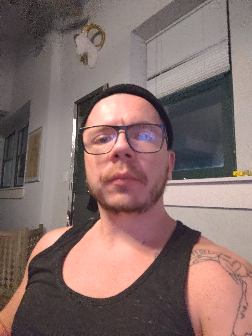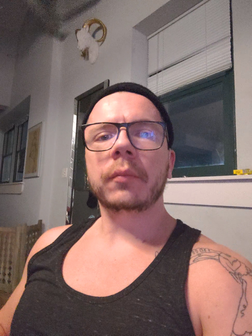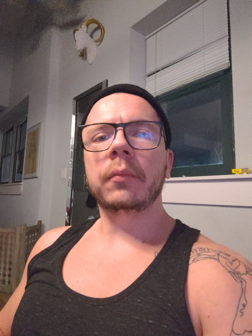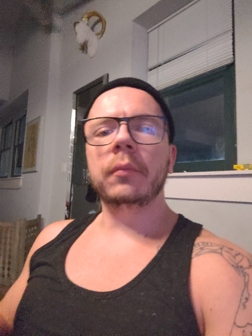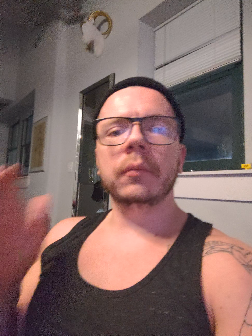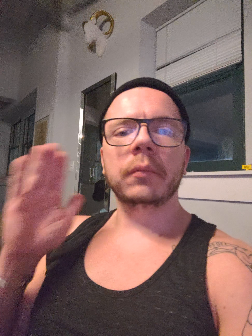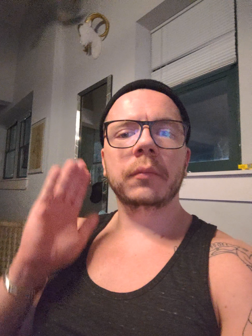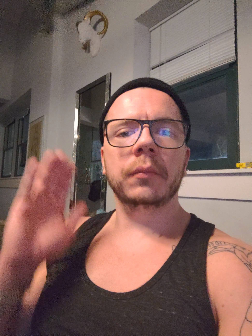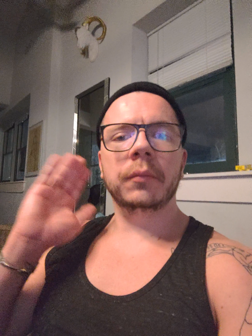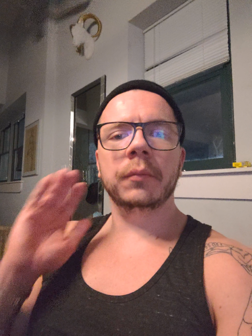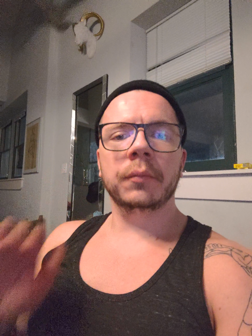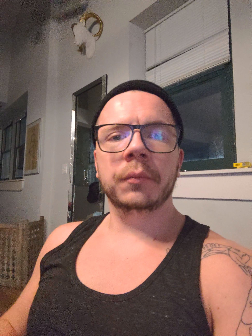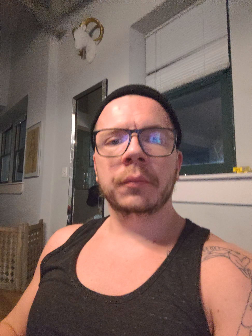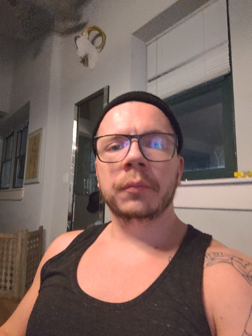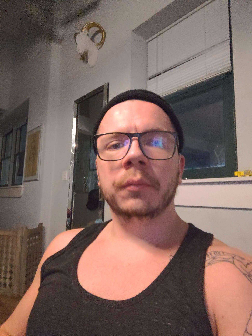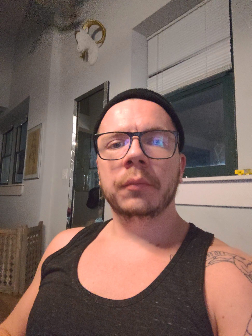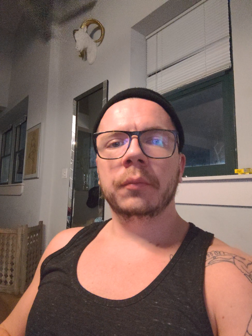before